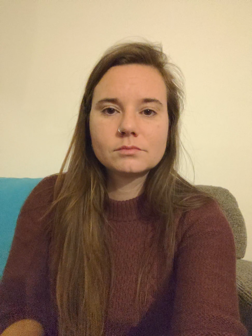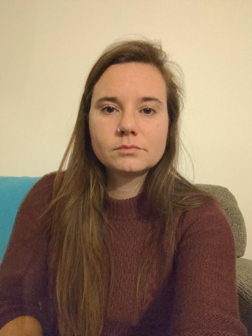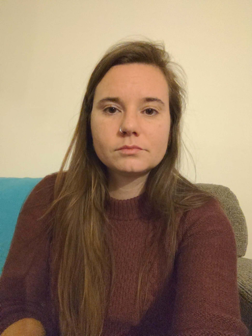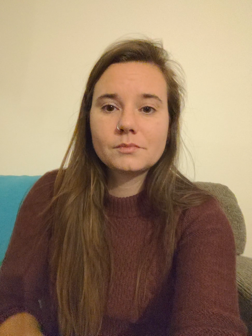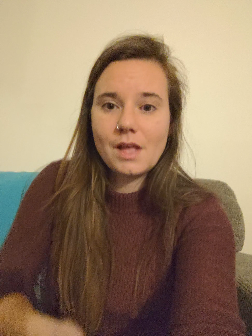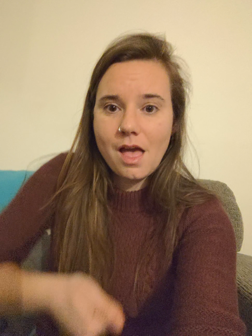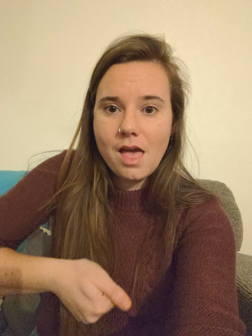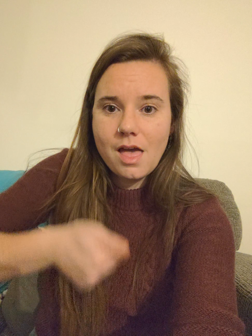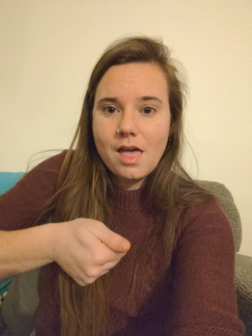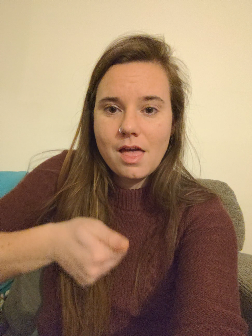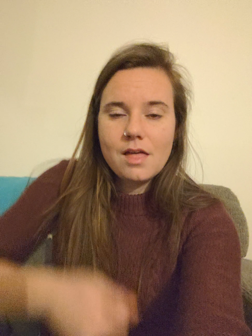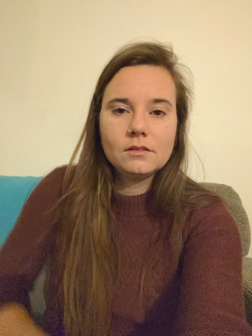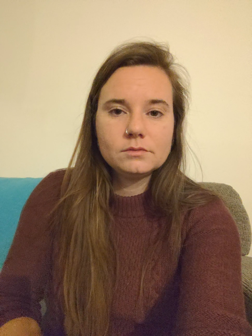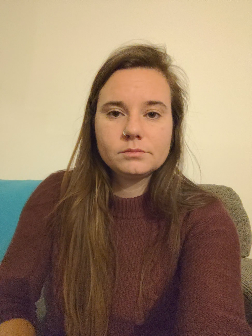hide